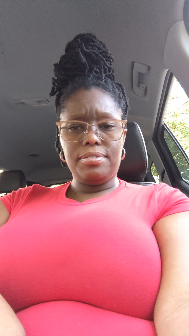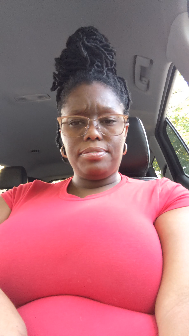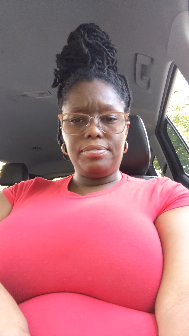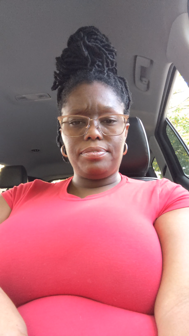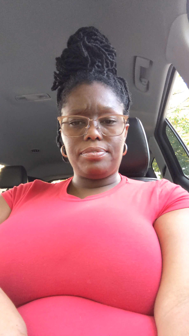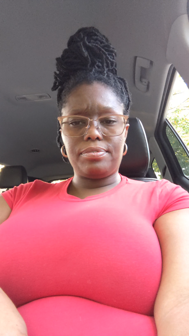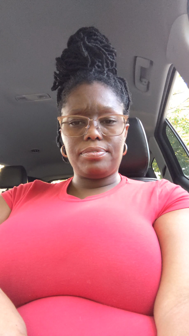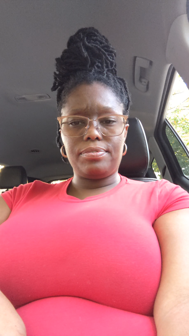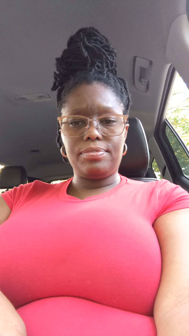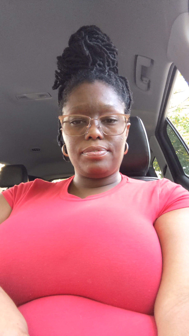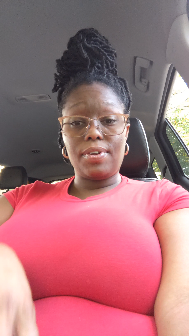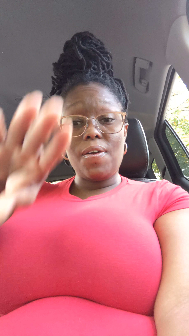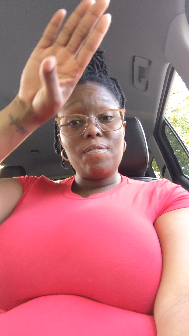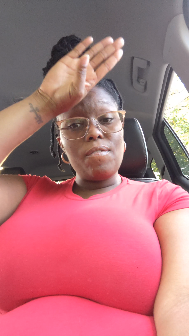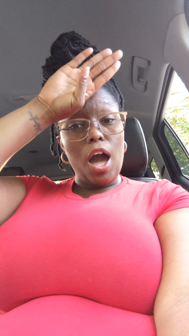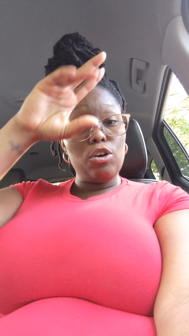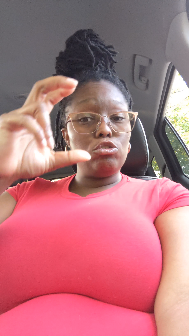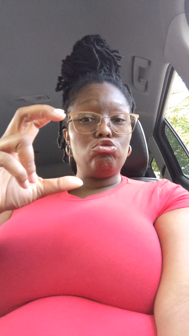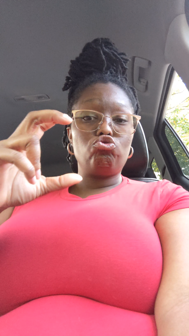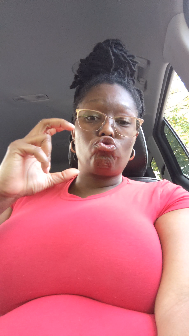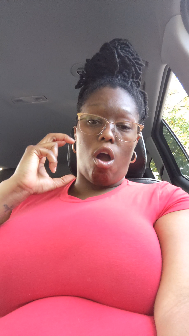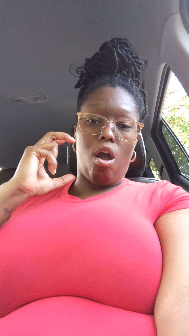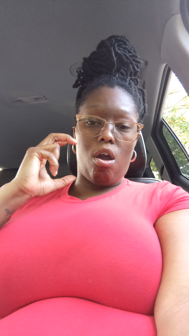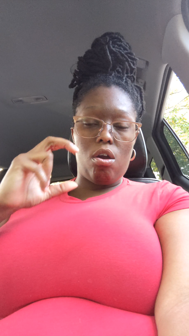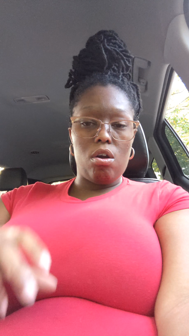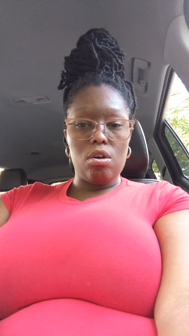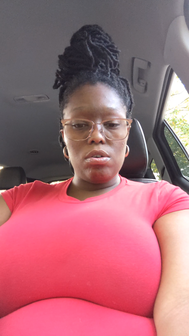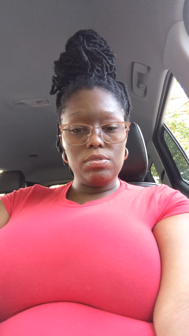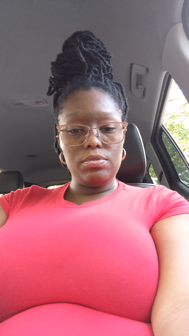fire truck